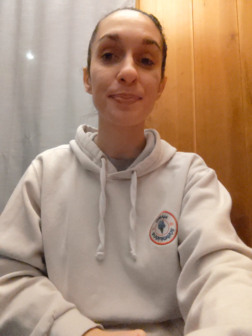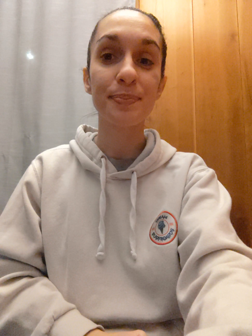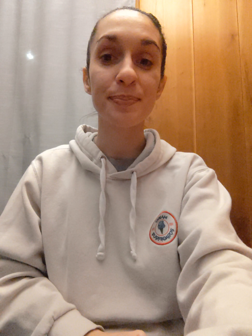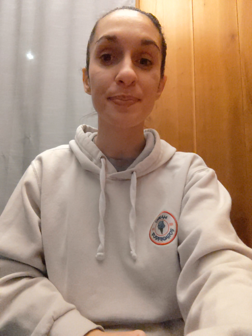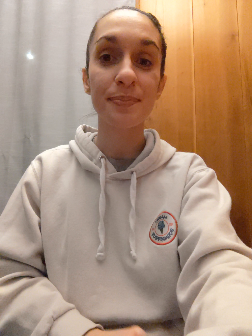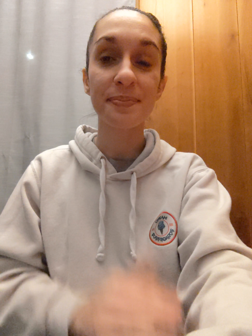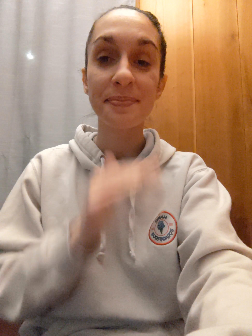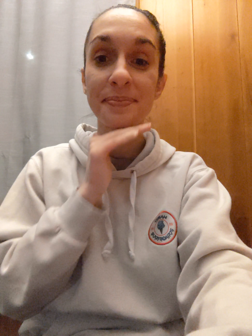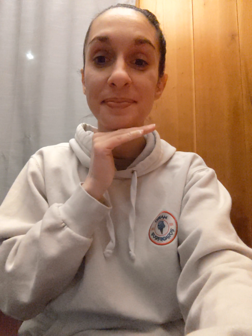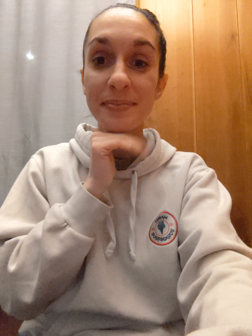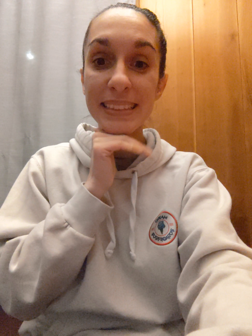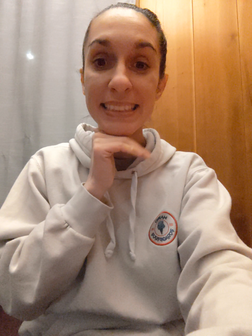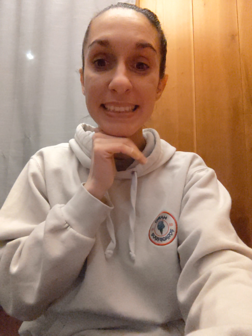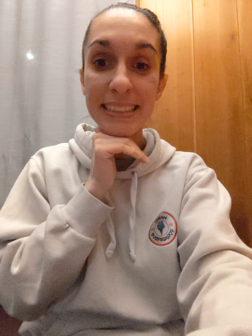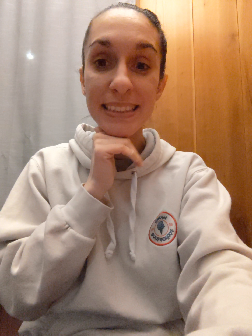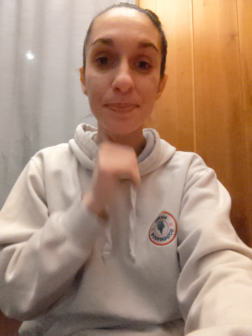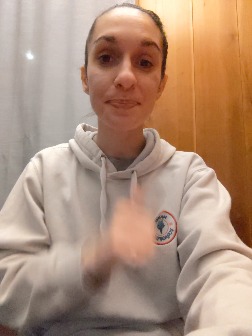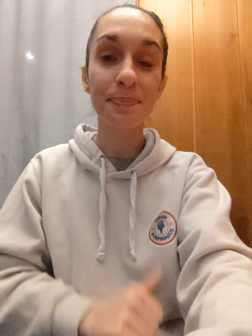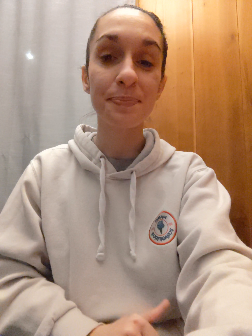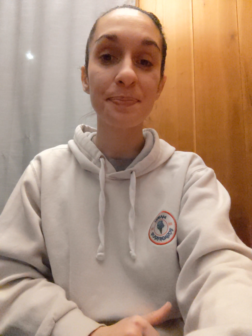pig